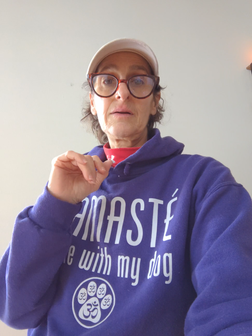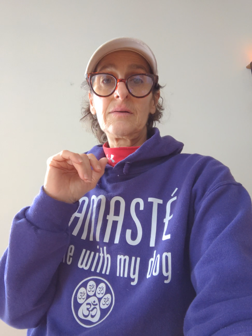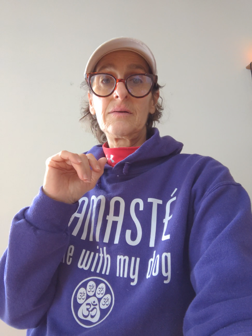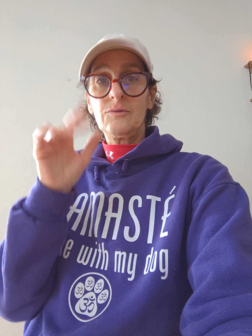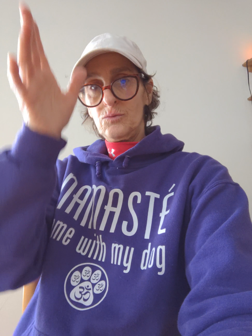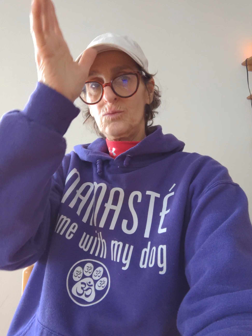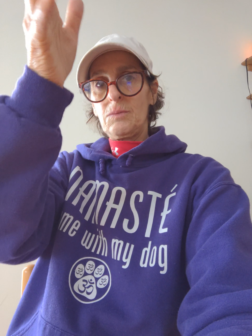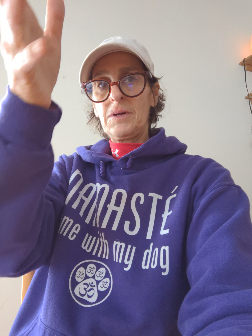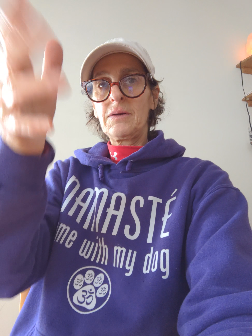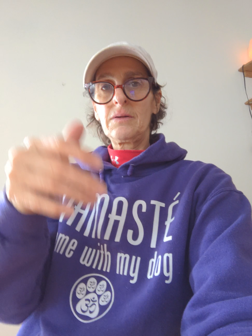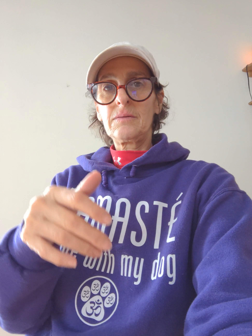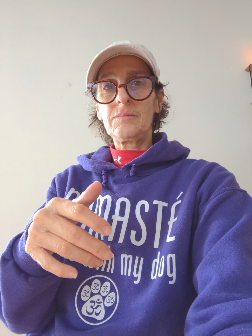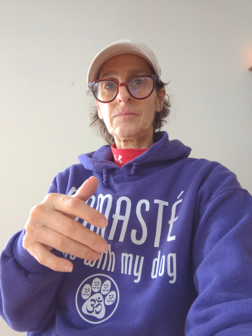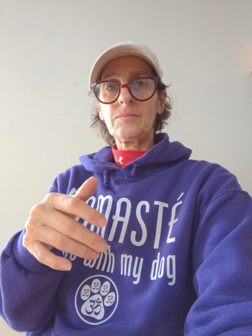grandpa